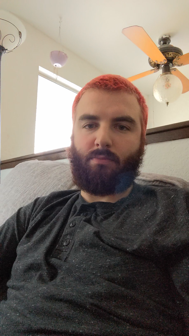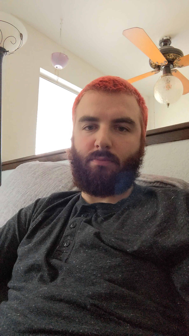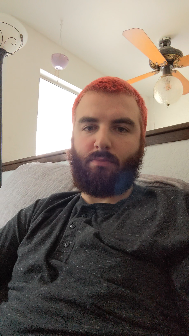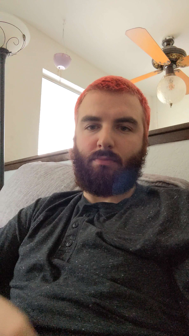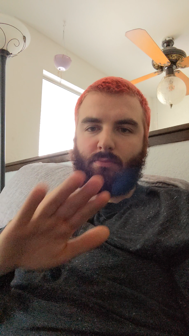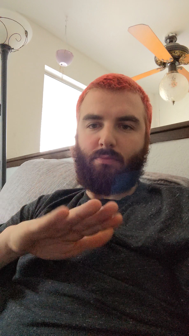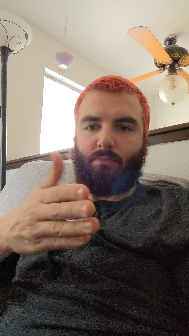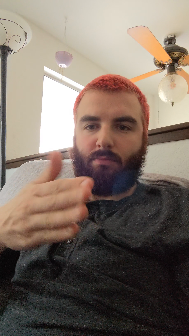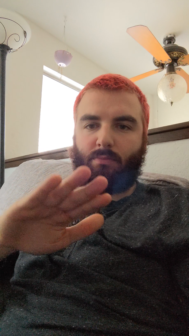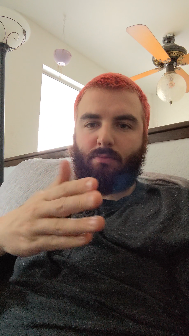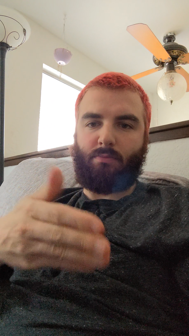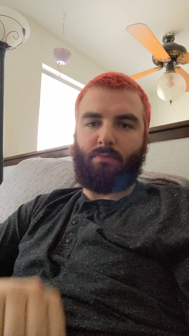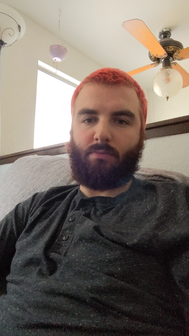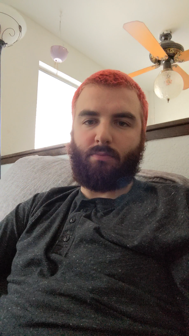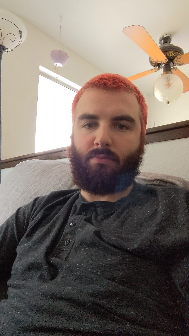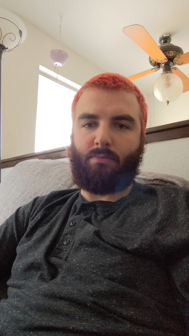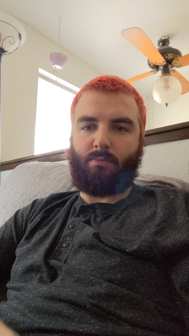cook